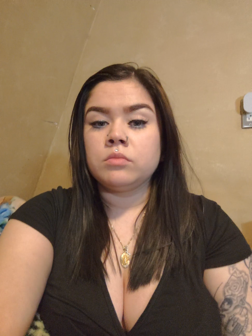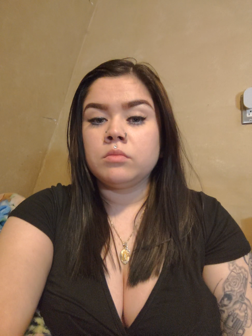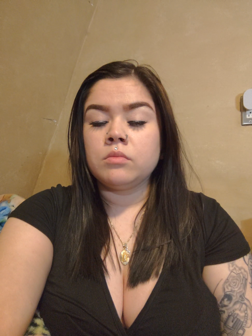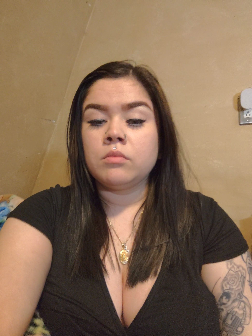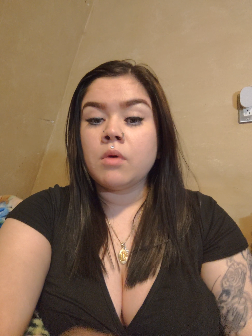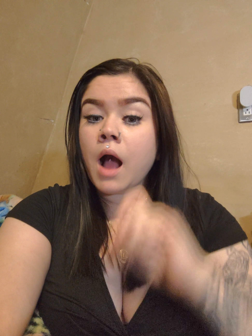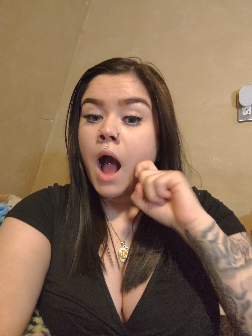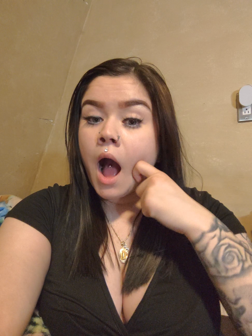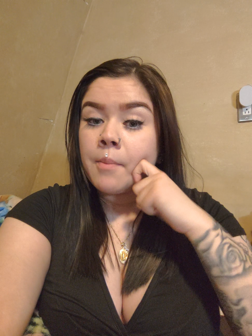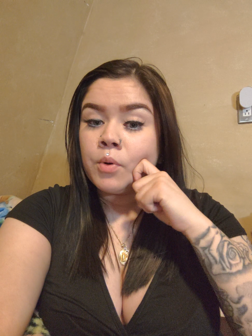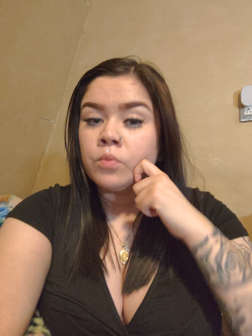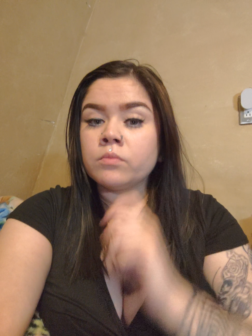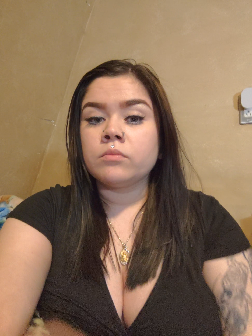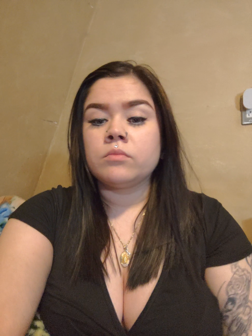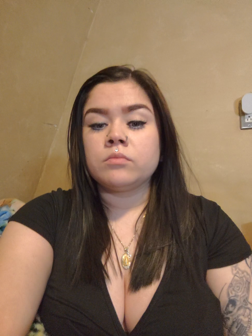apple